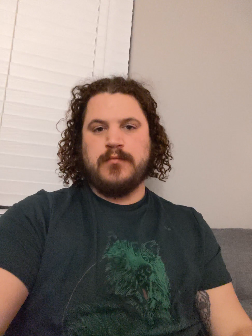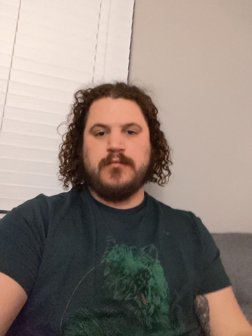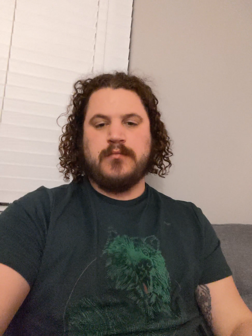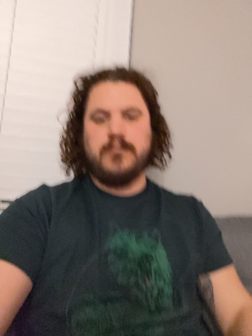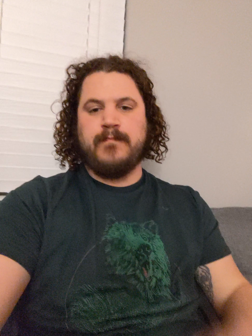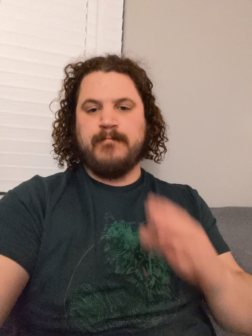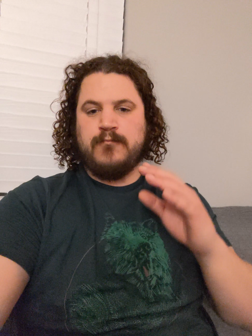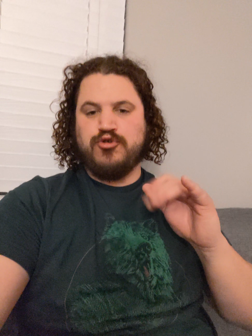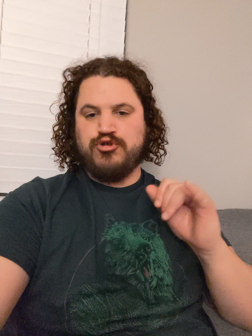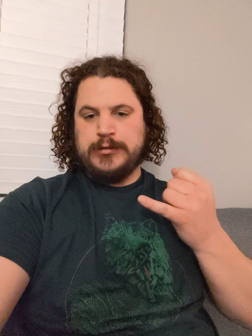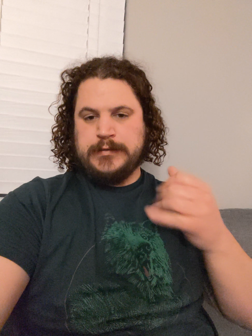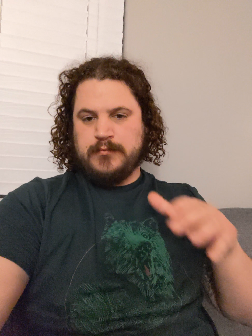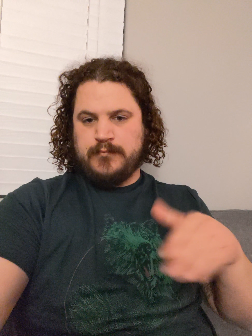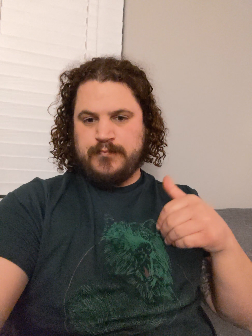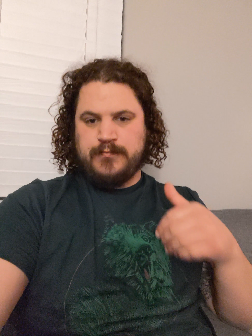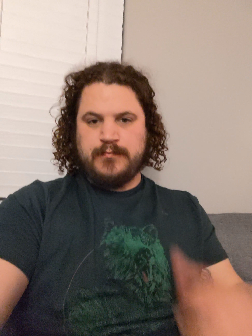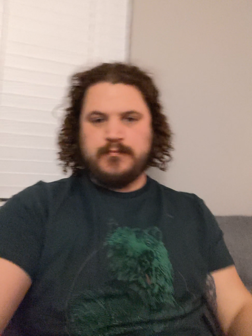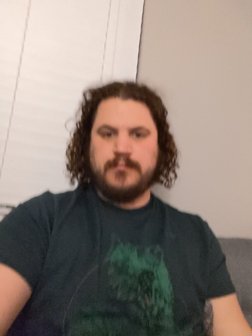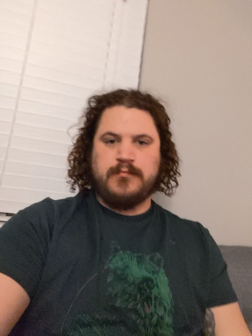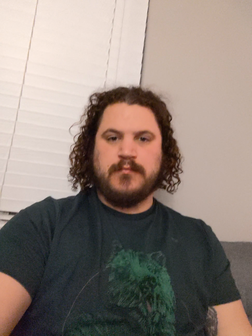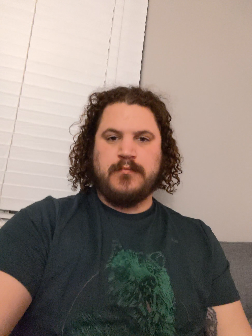jeans